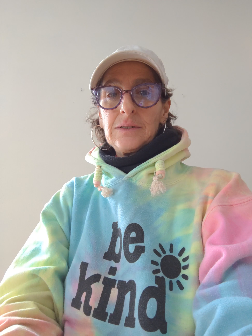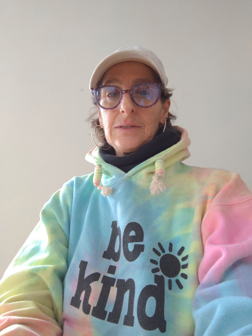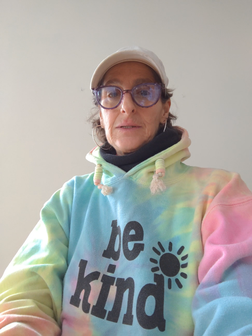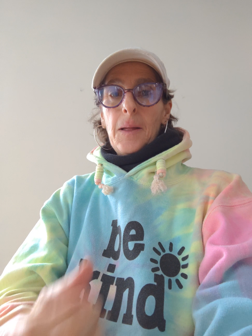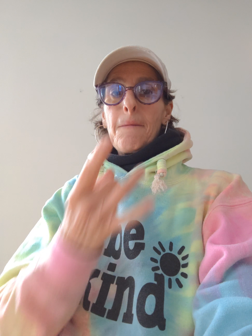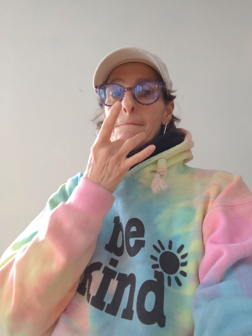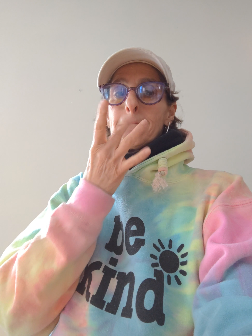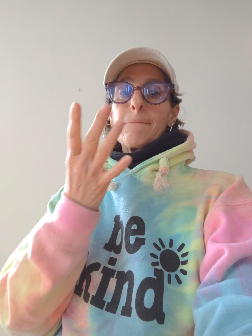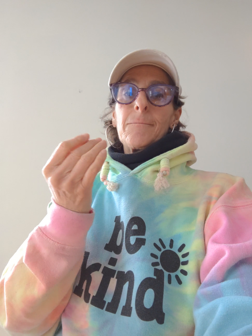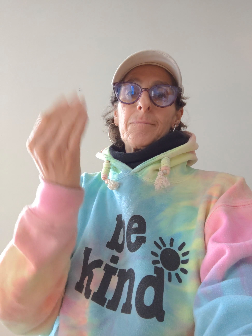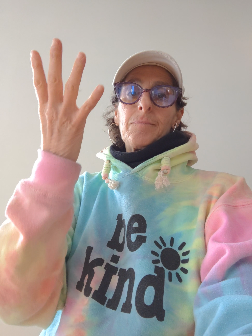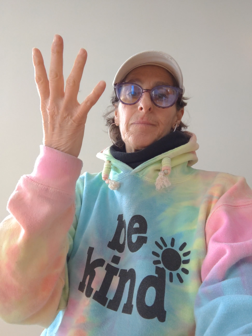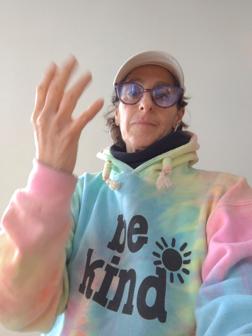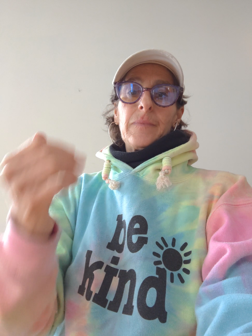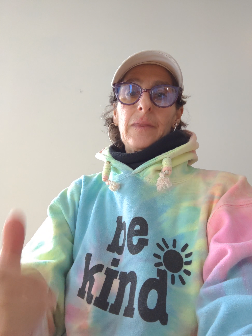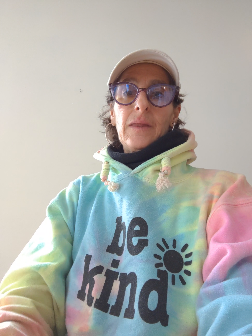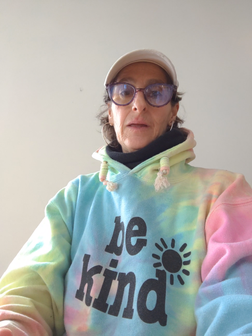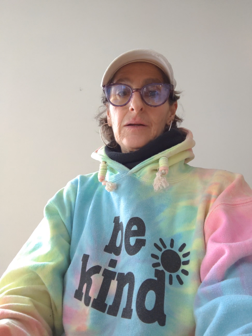lamp